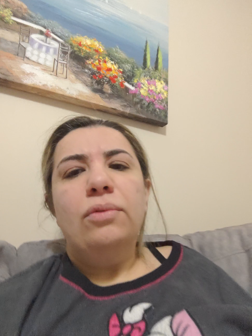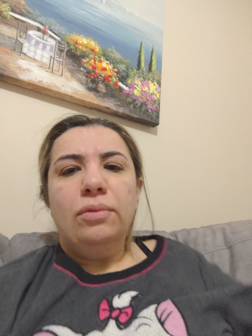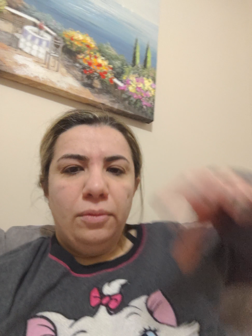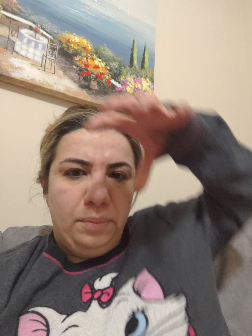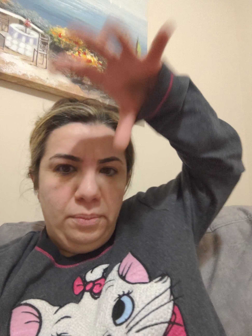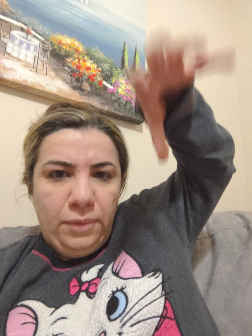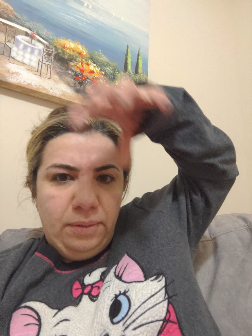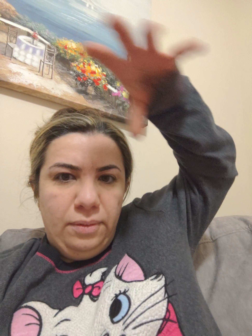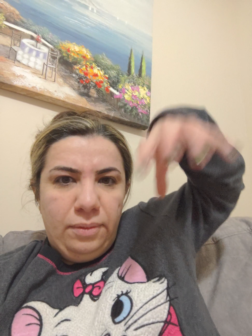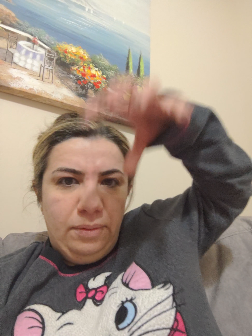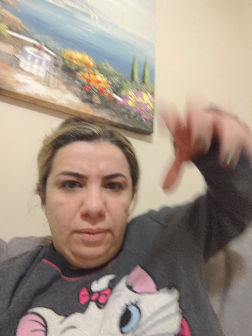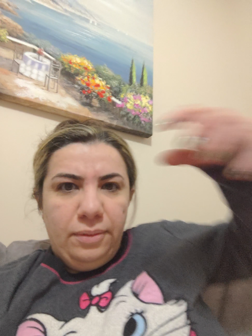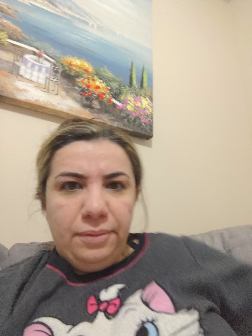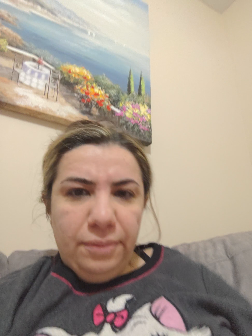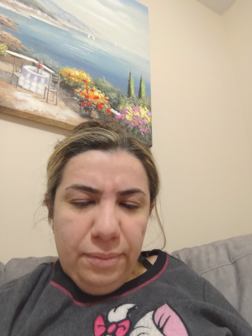cloud